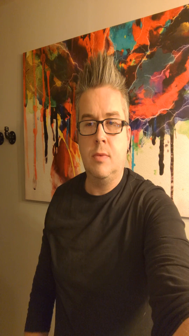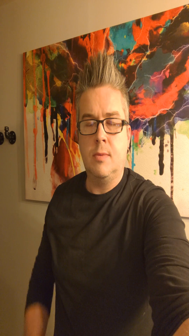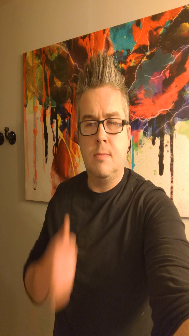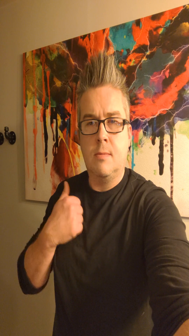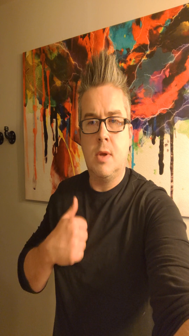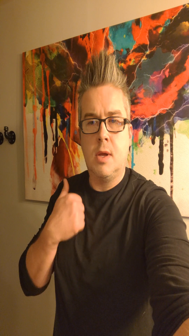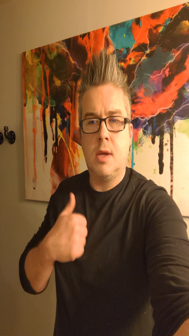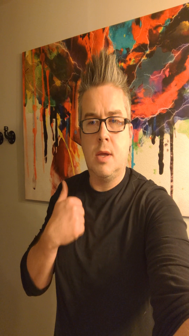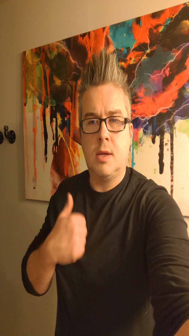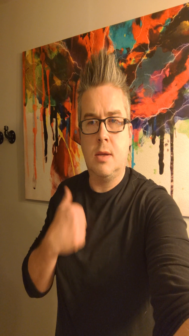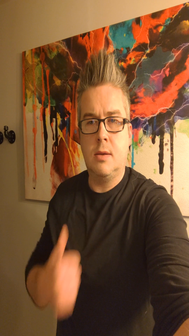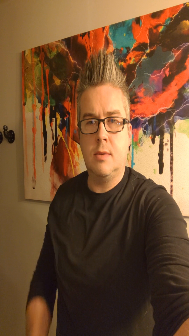bath